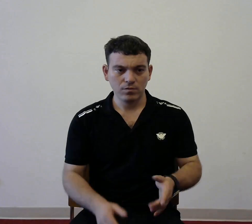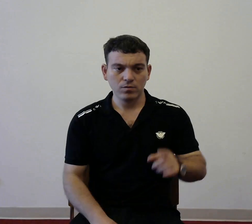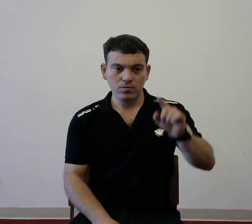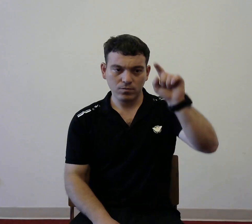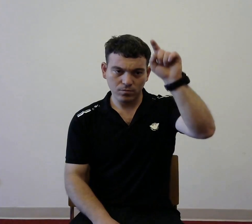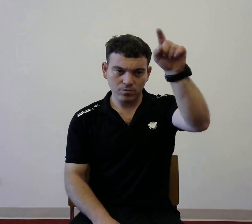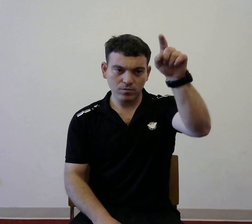ora